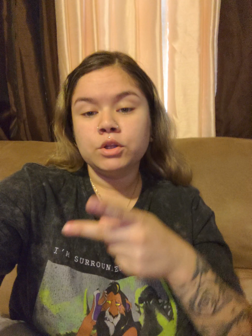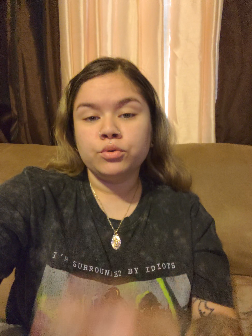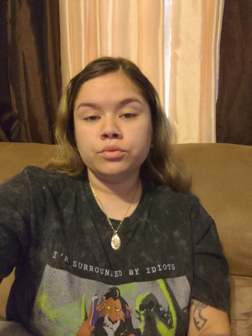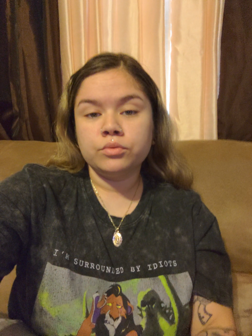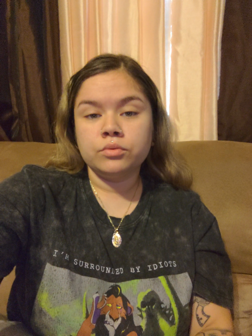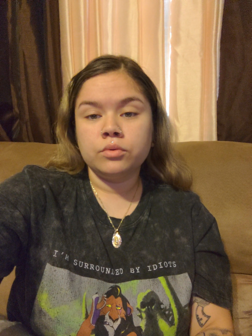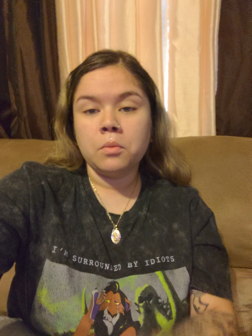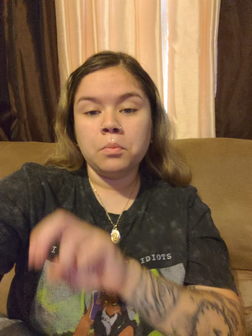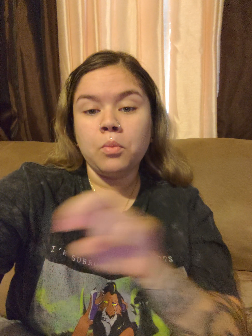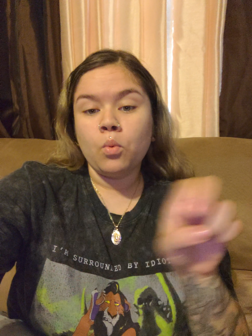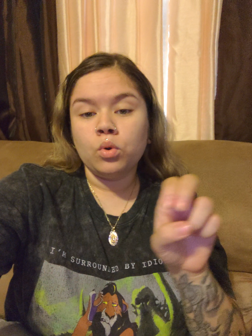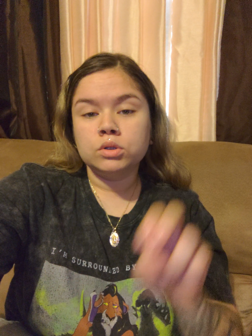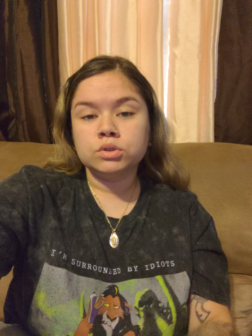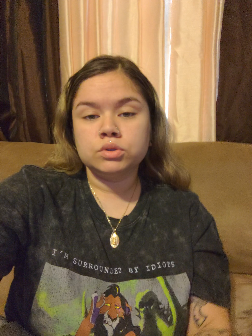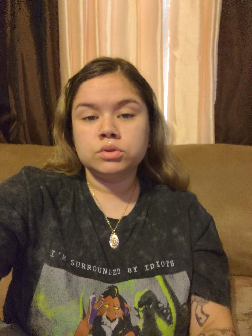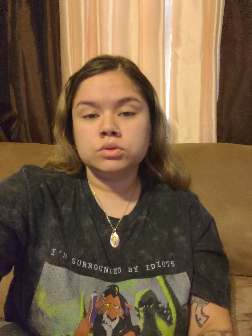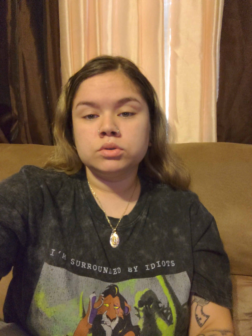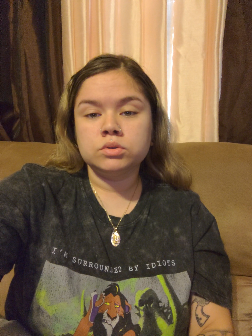porch